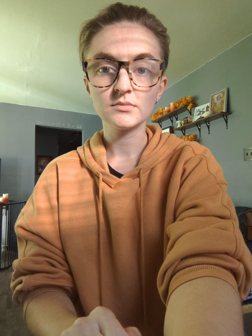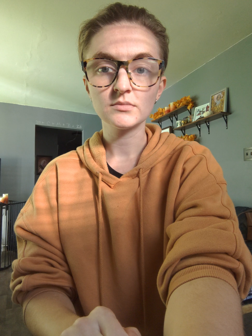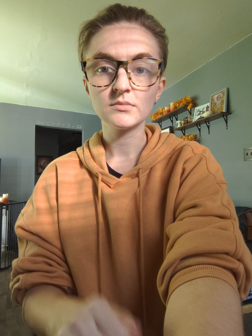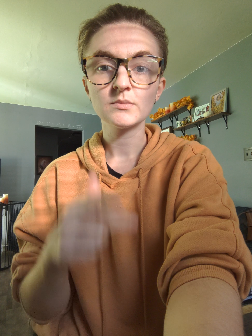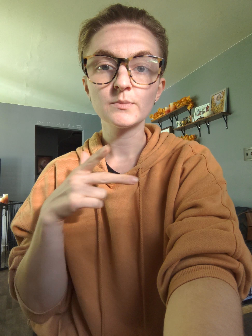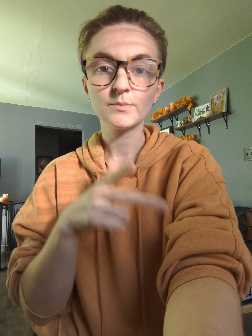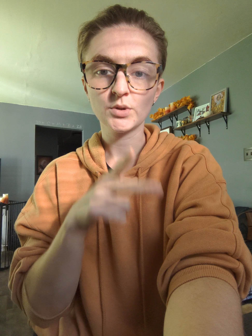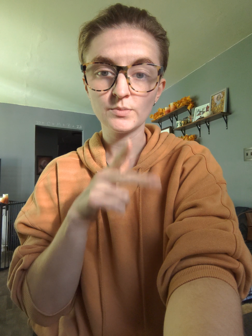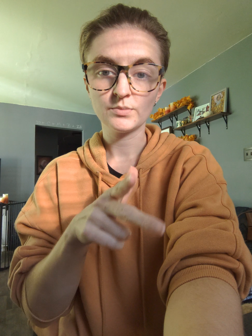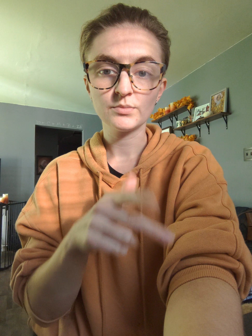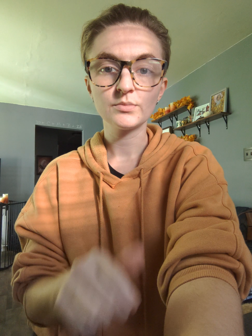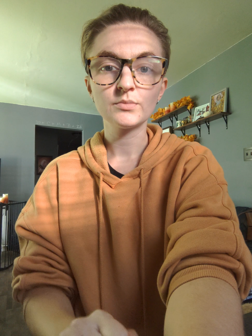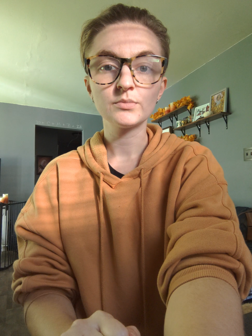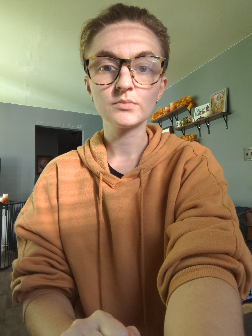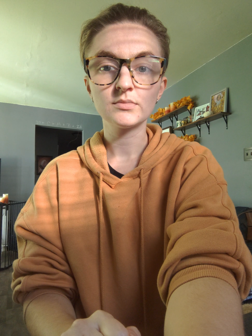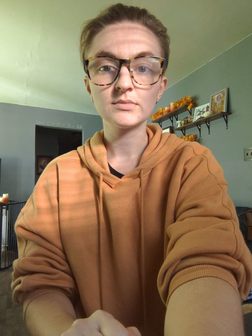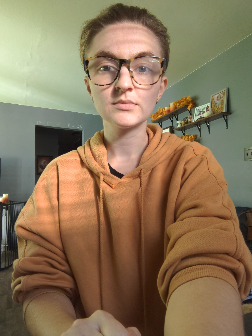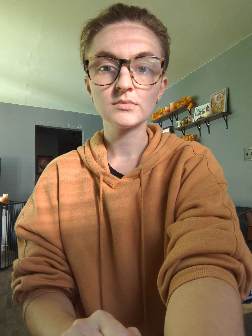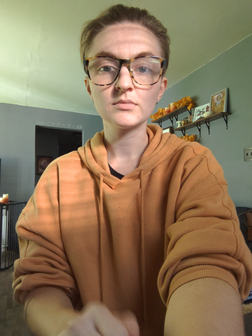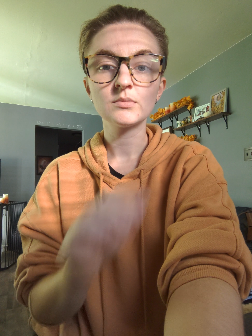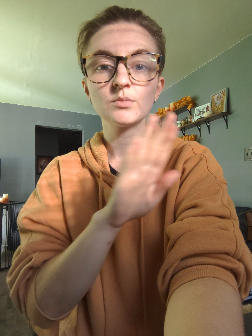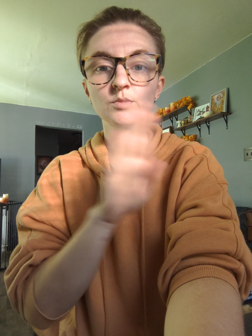garage